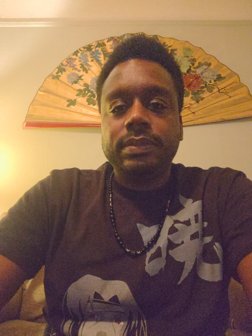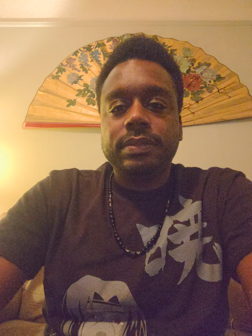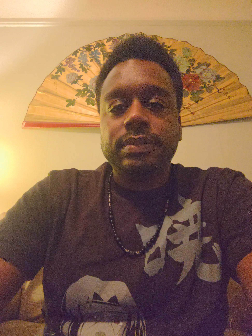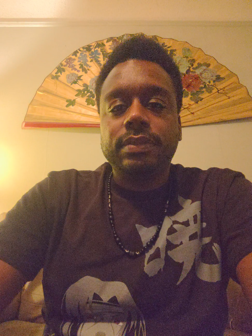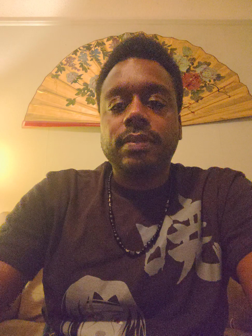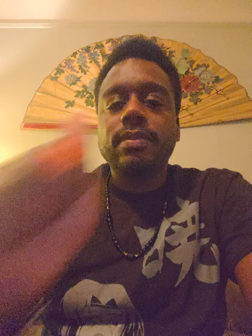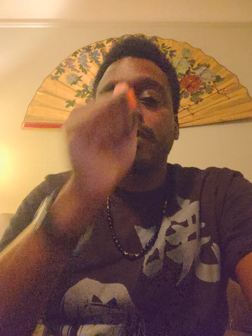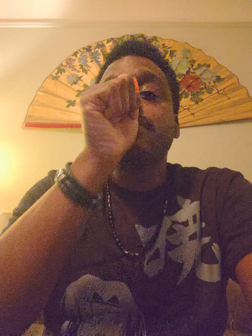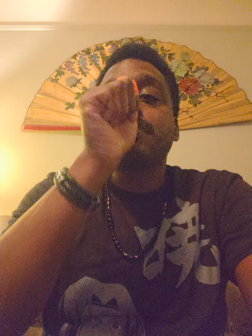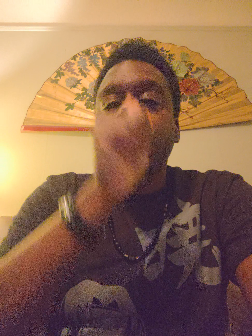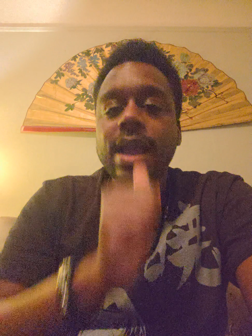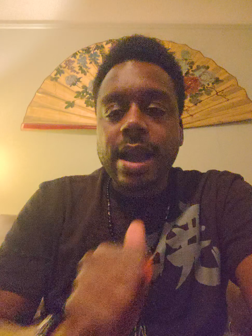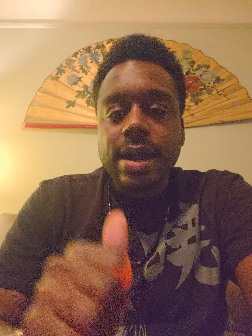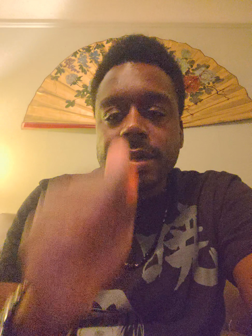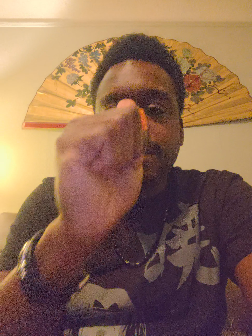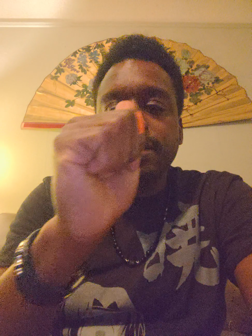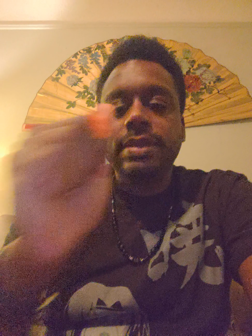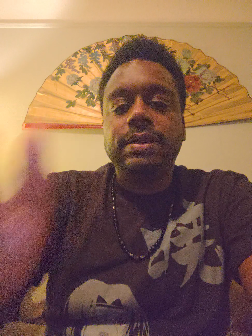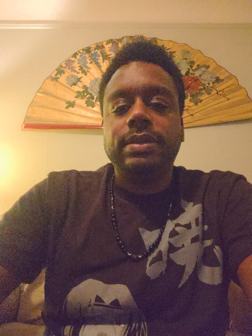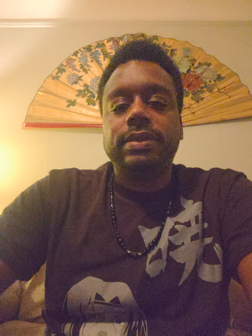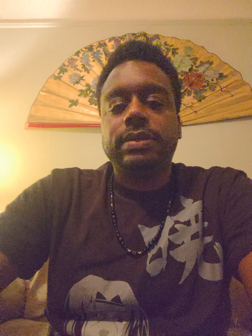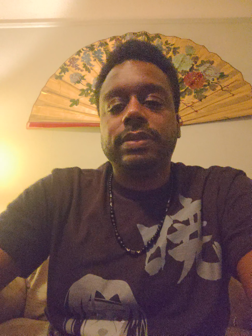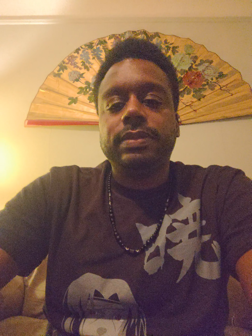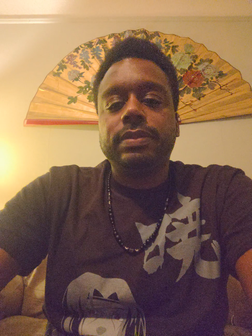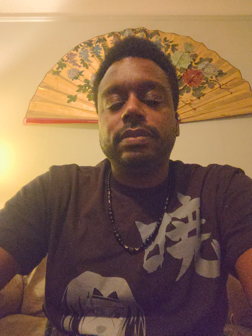hide